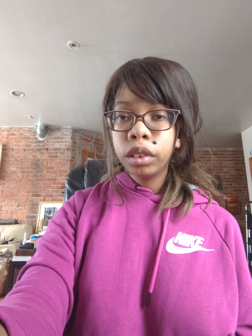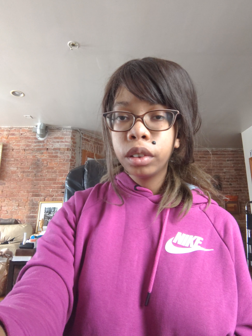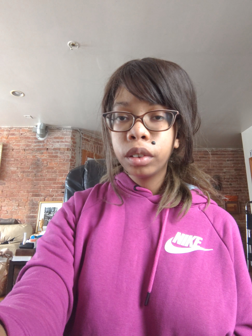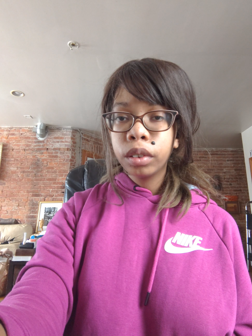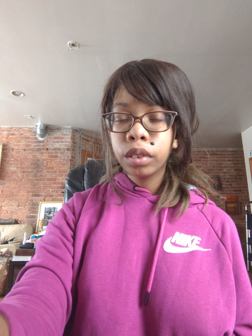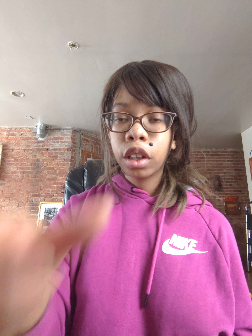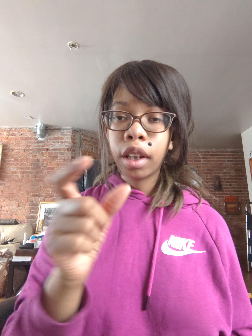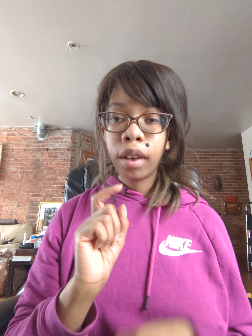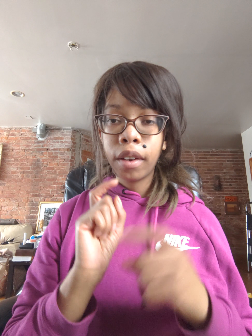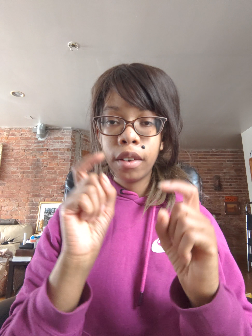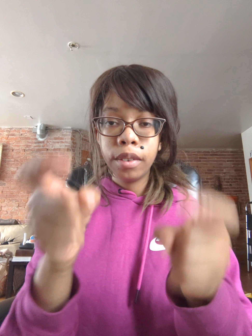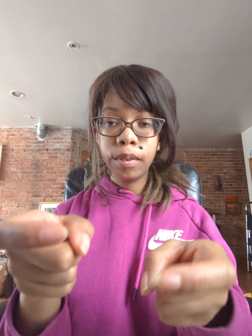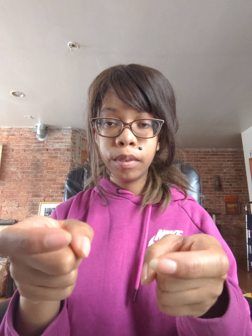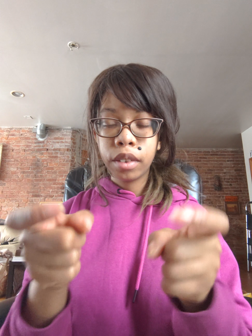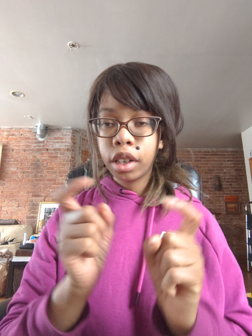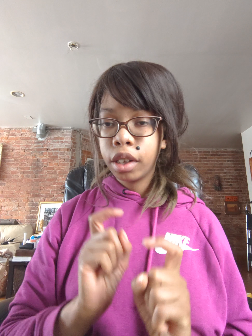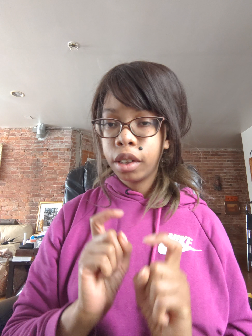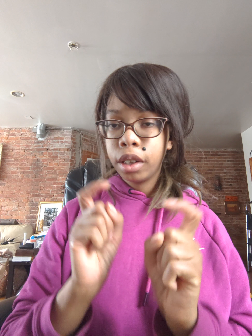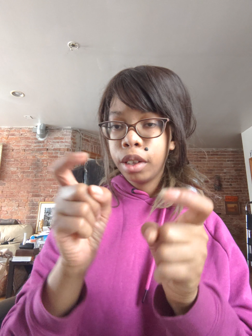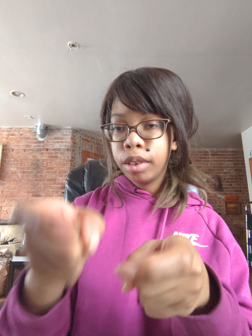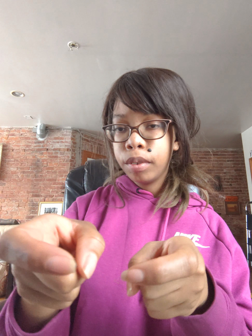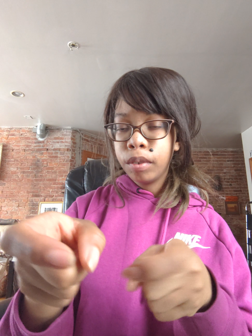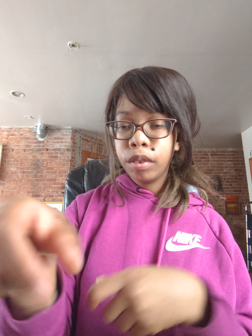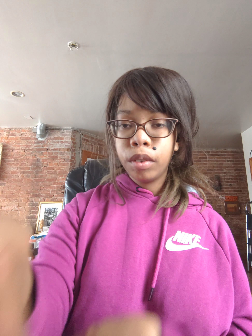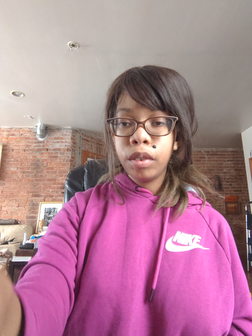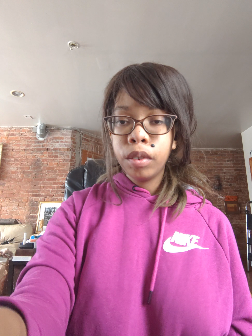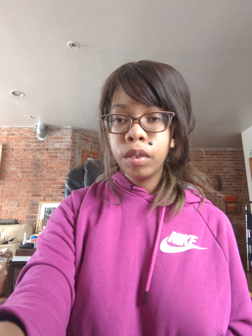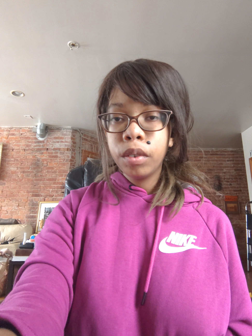gift